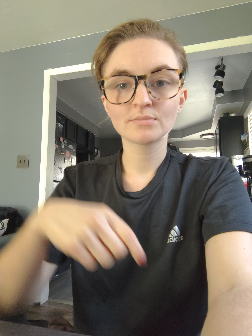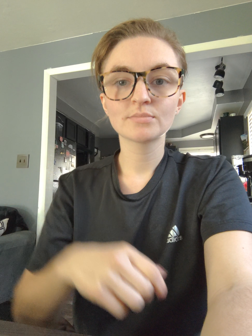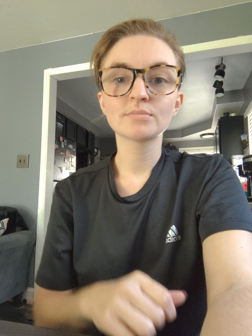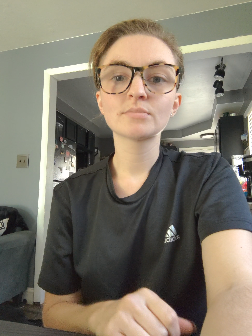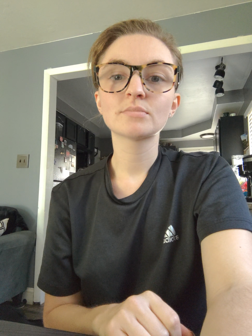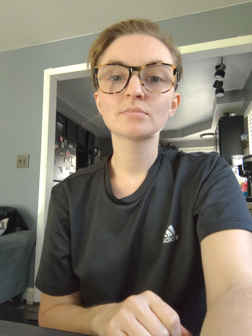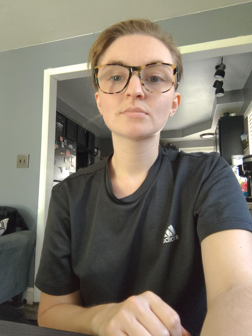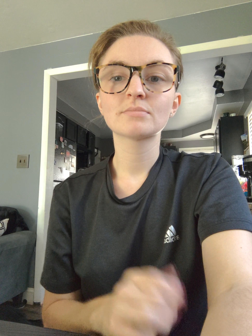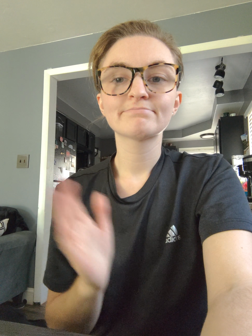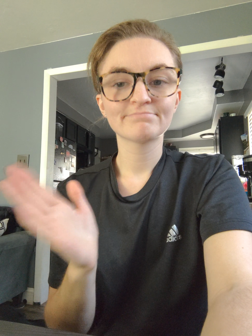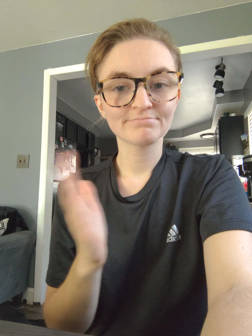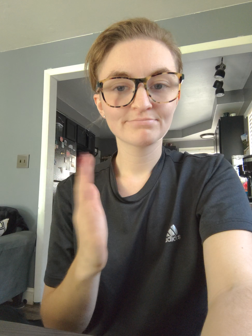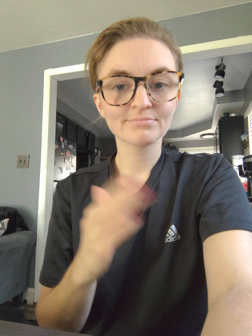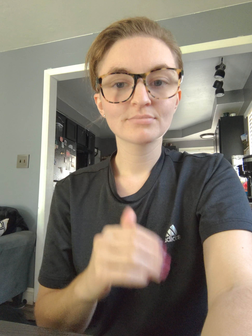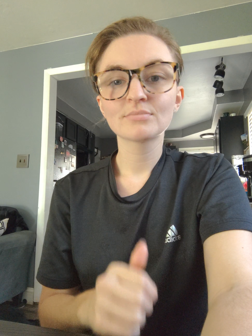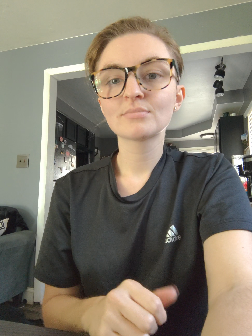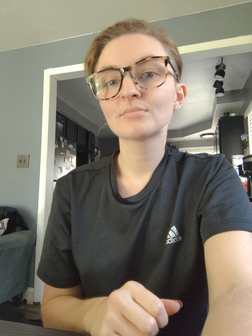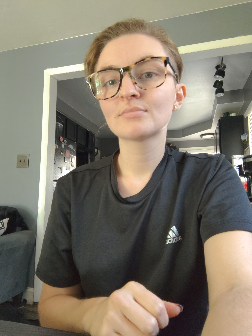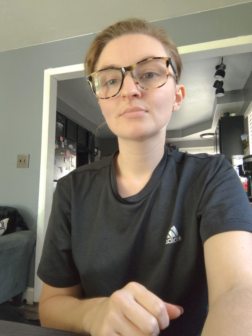clap